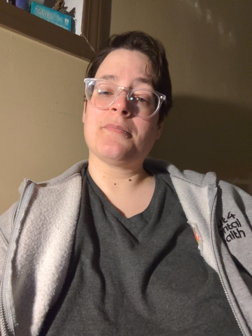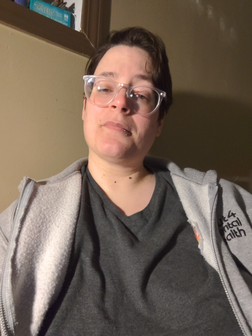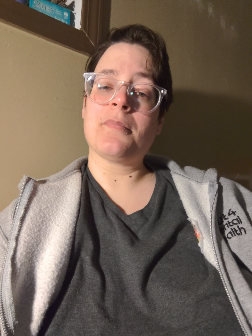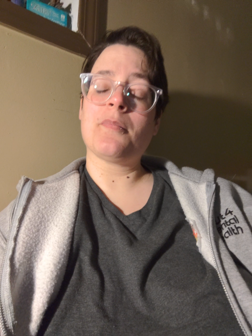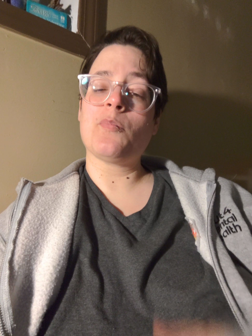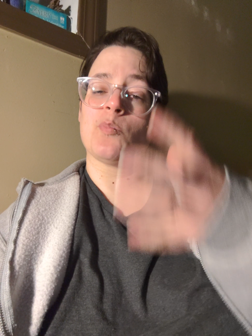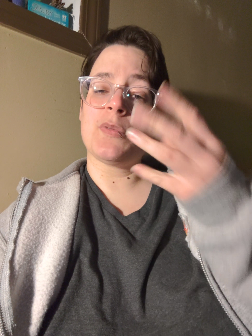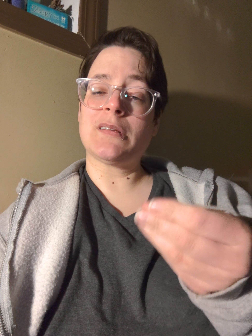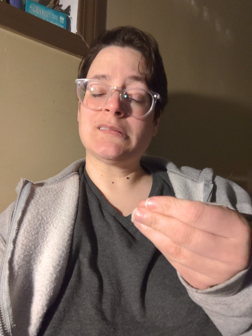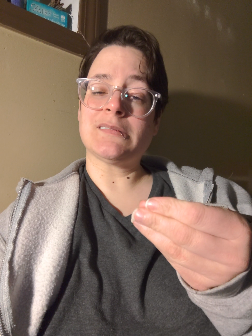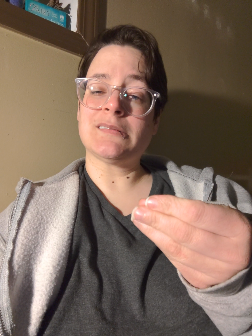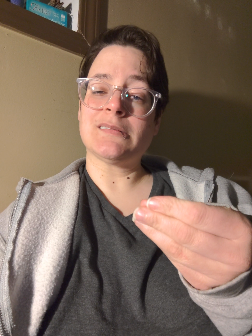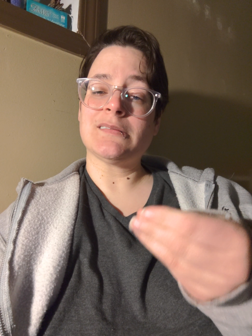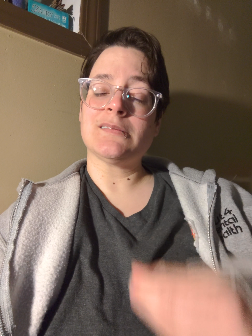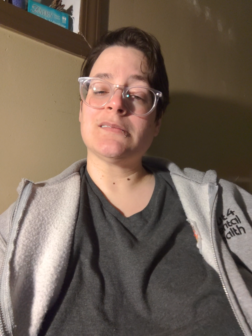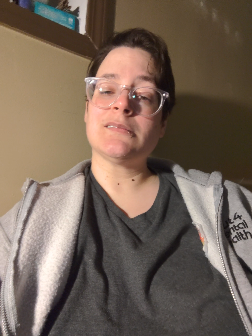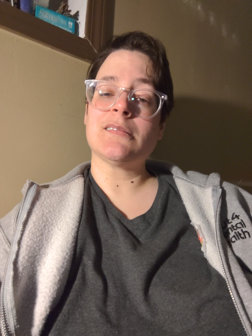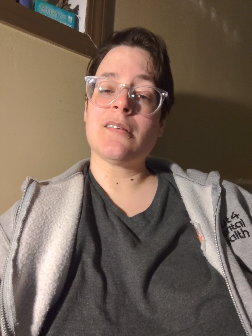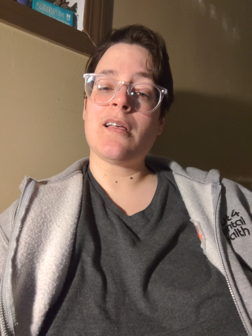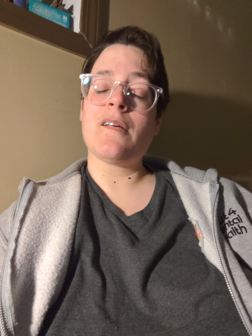wet